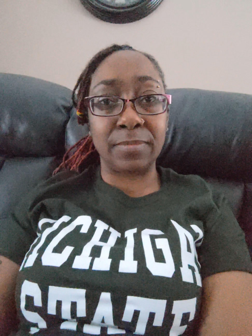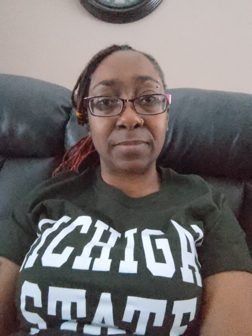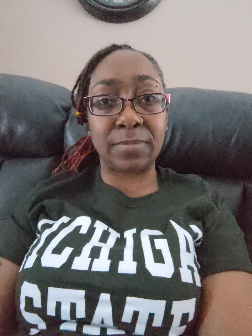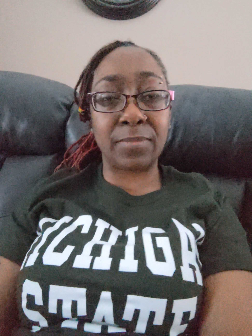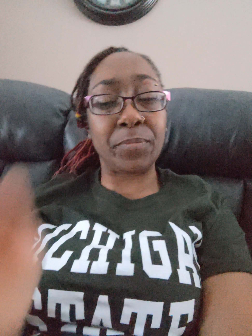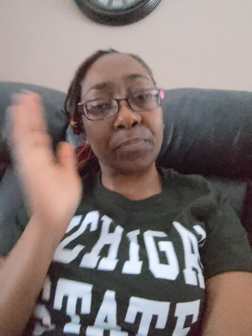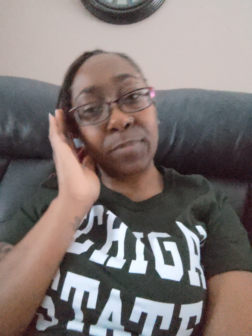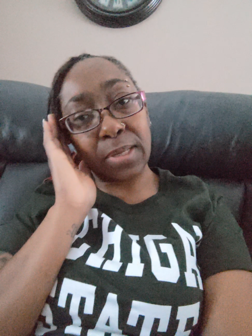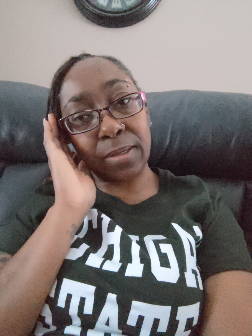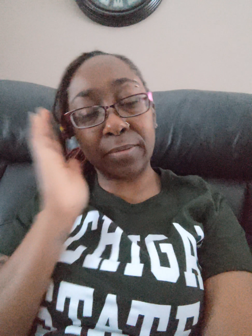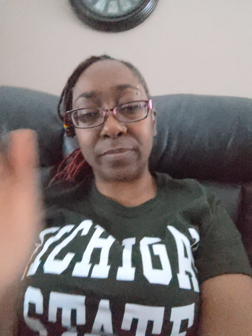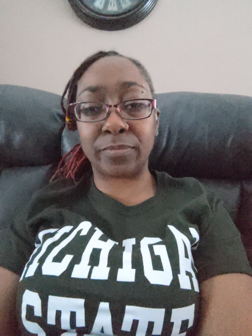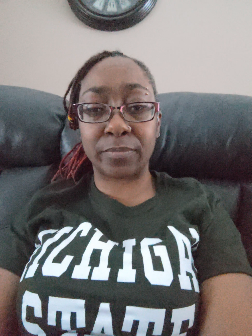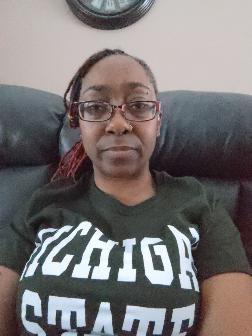bed